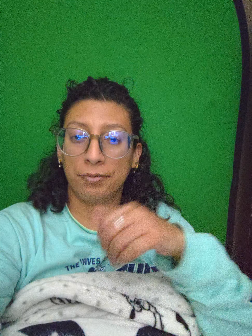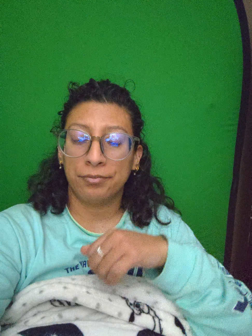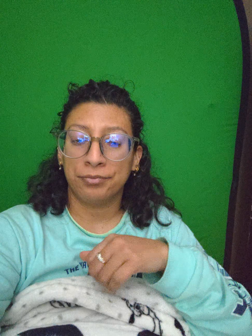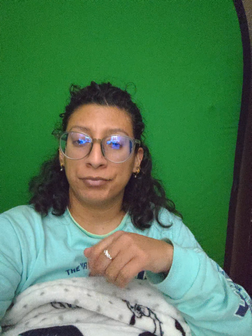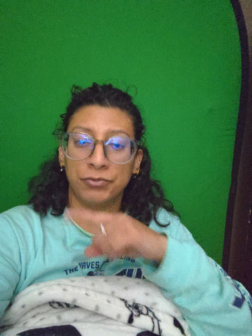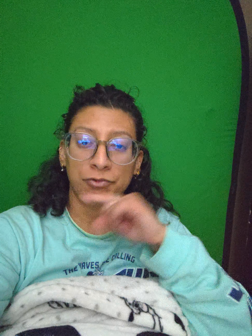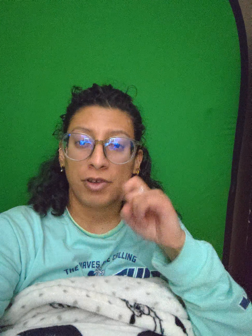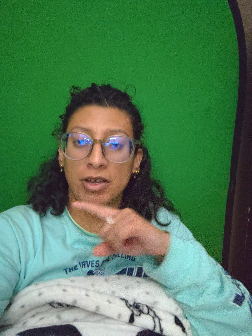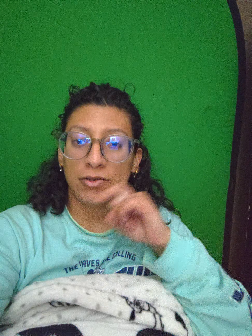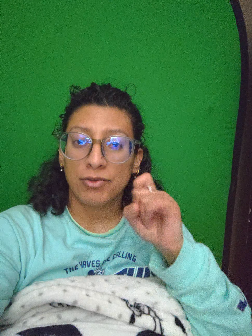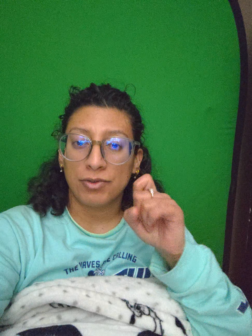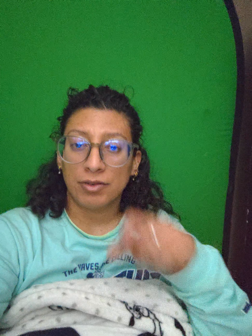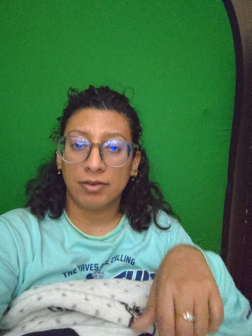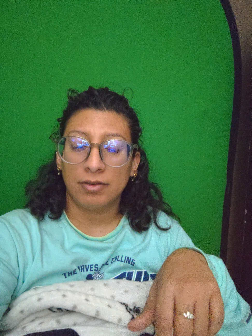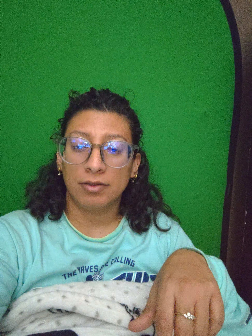dryer